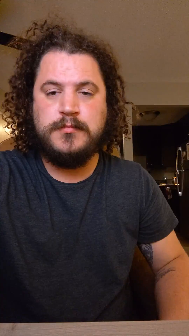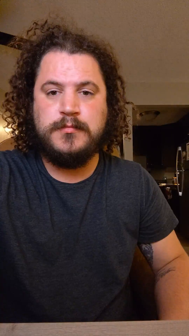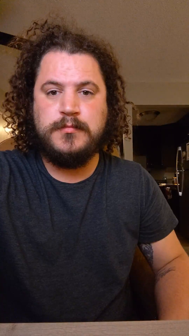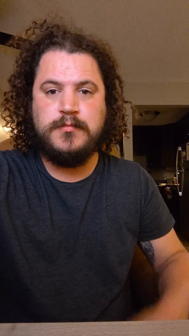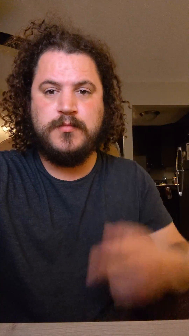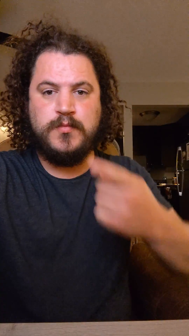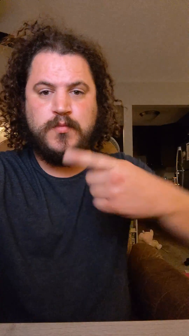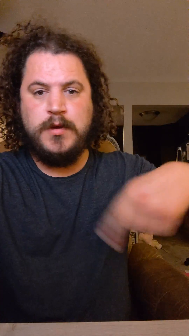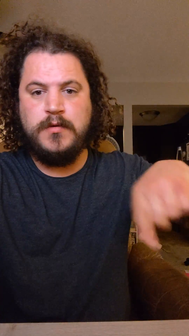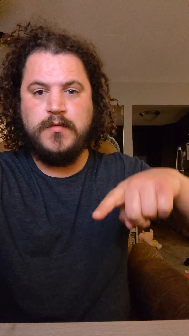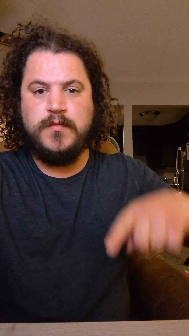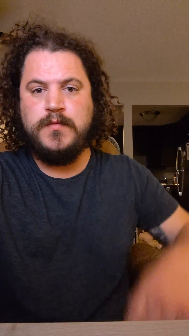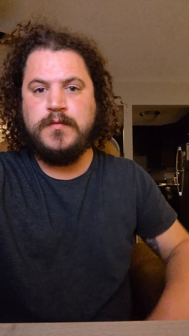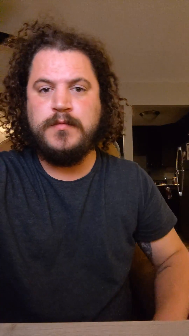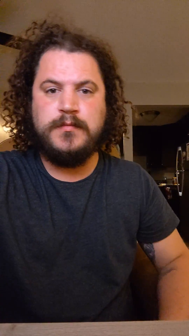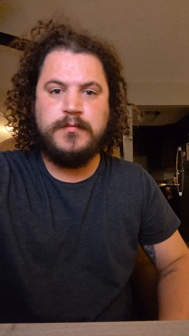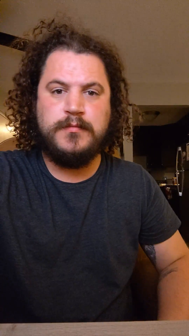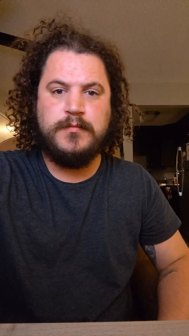around